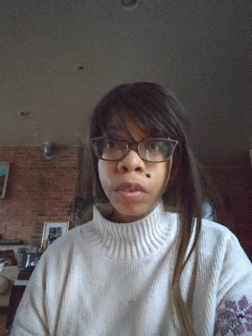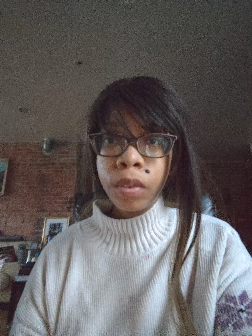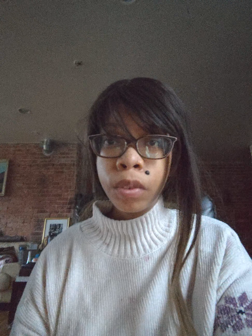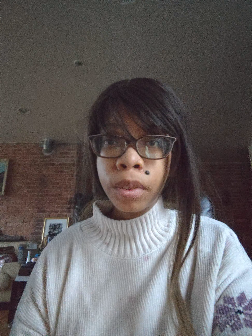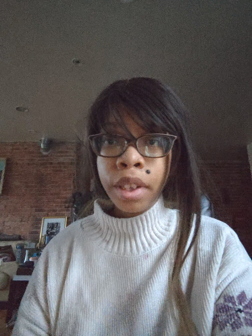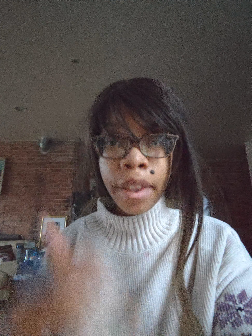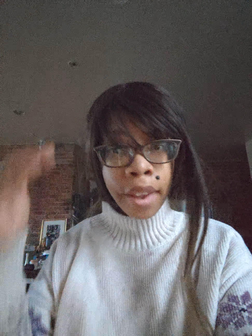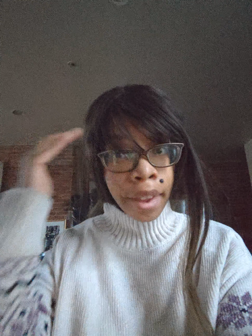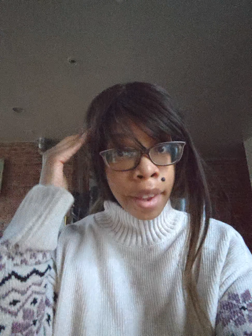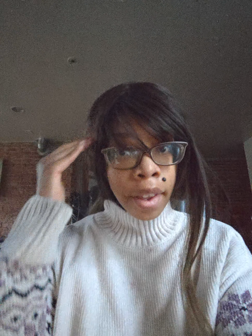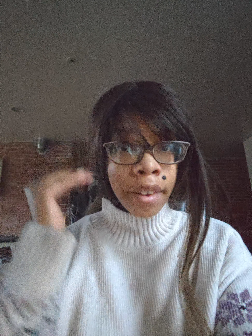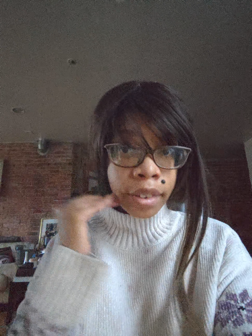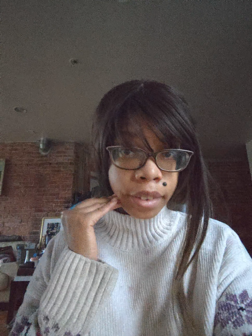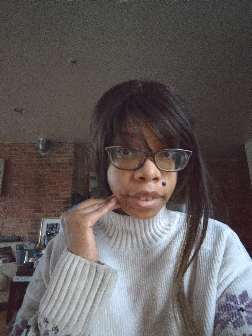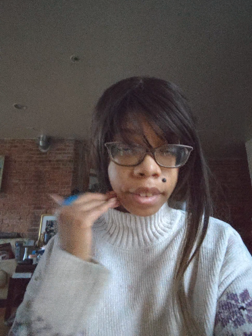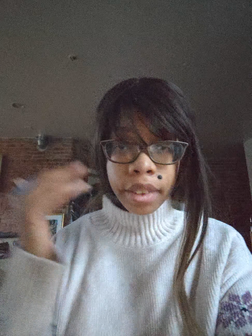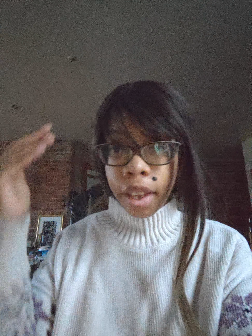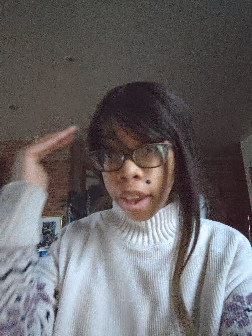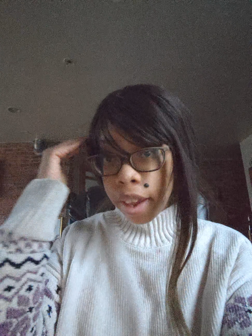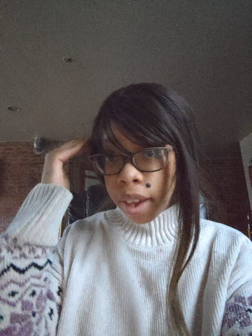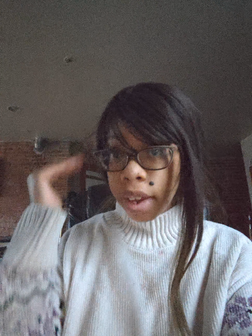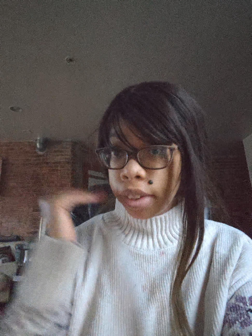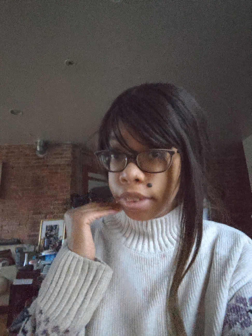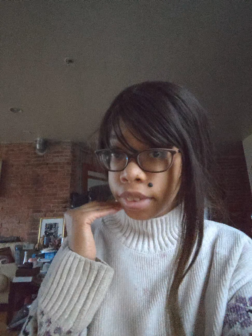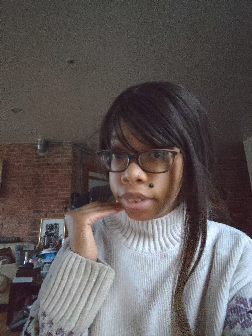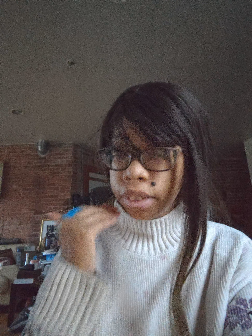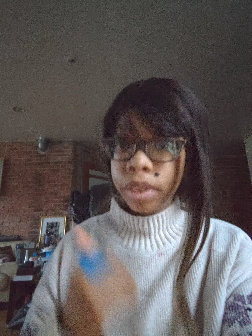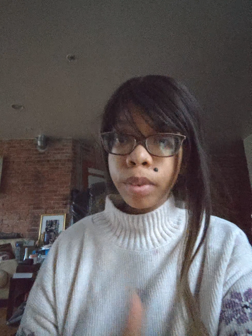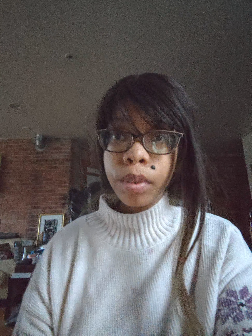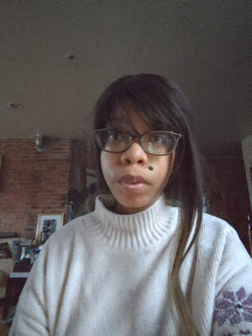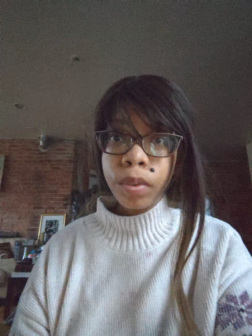head